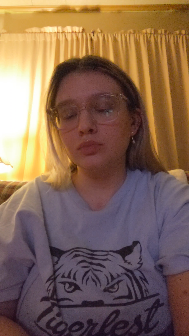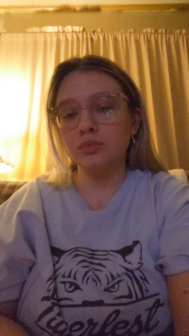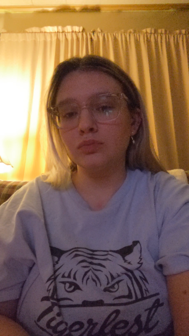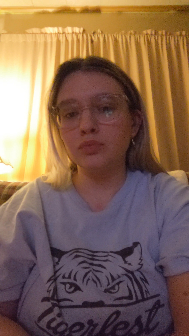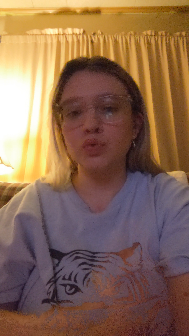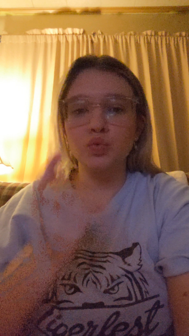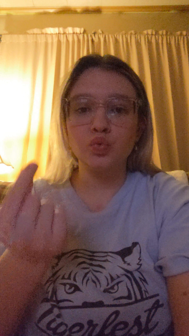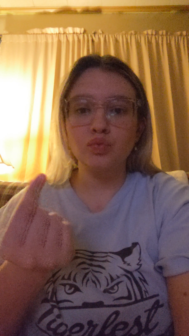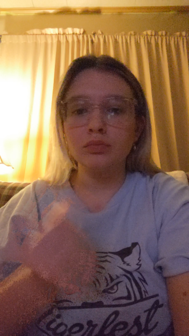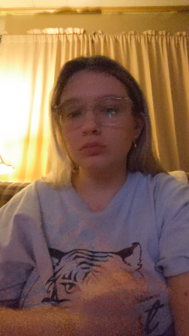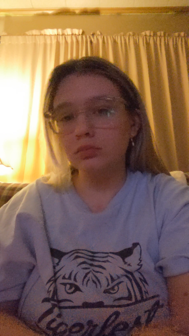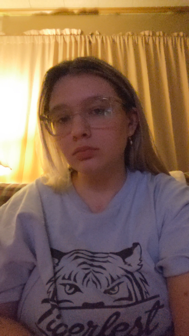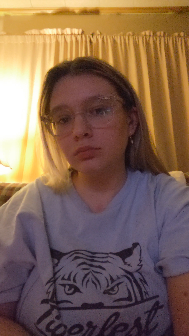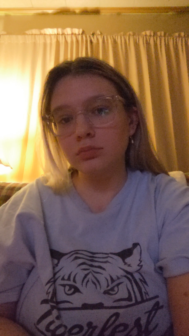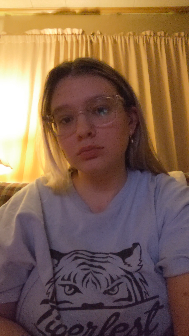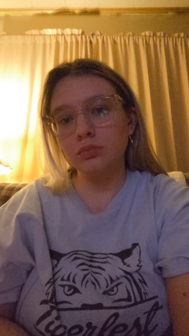do